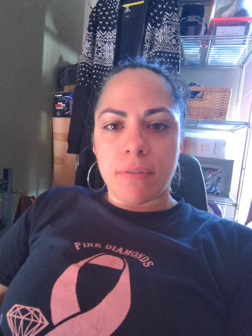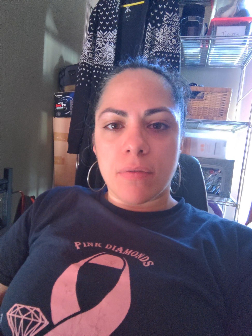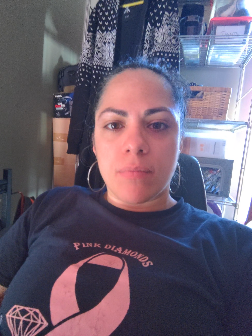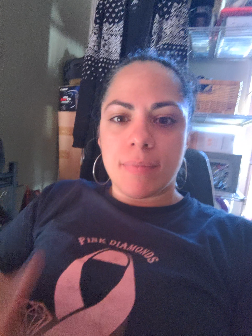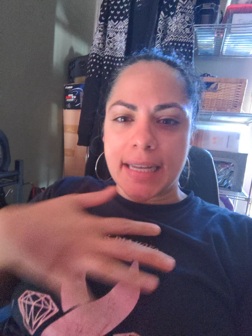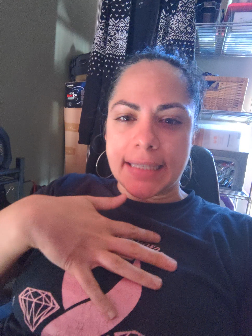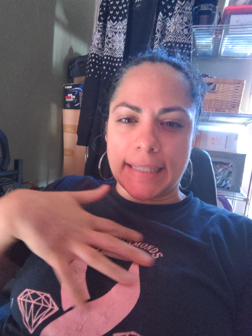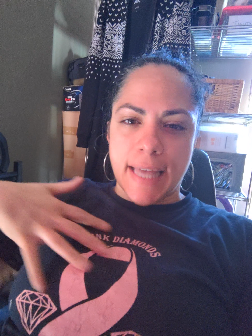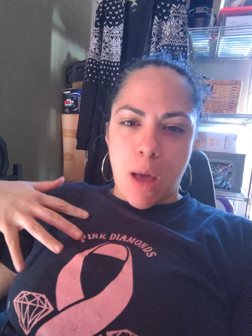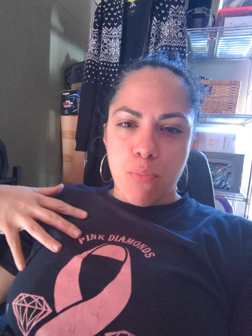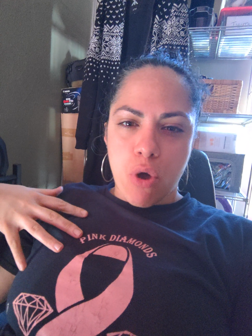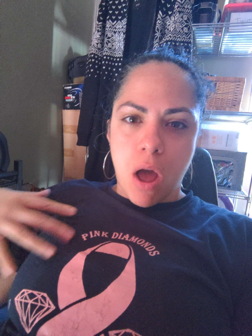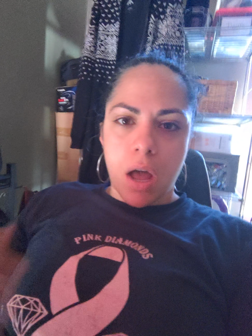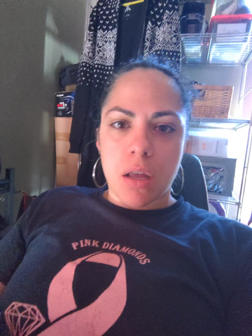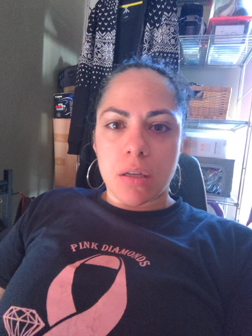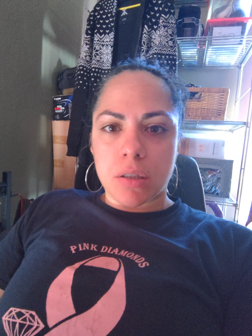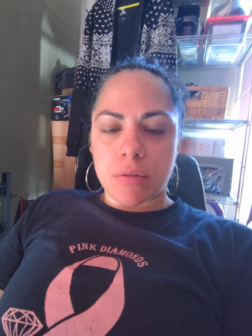zebra